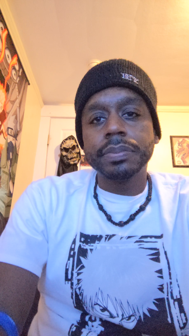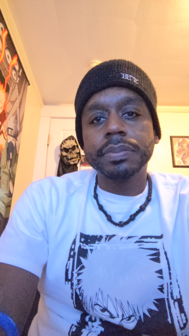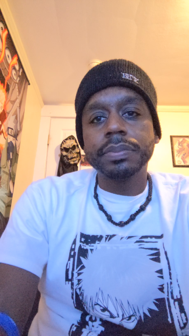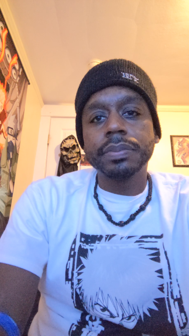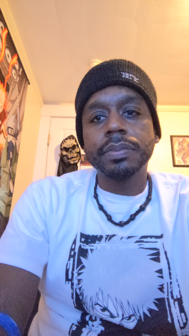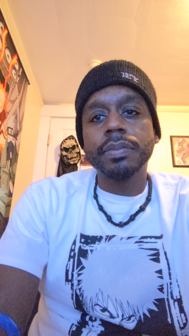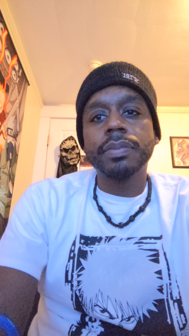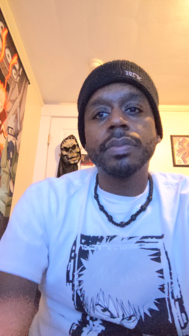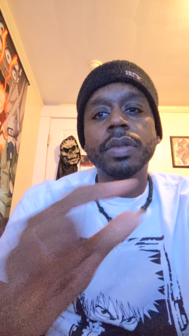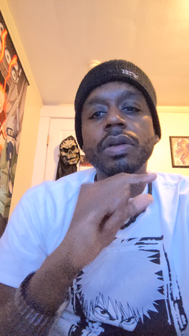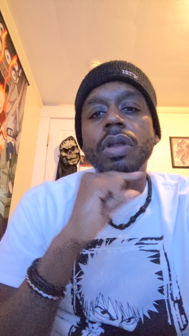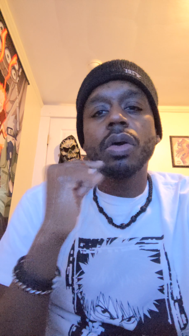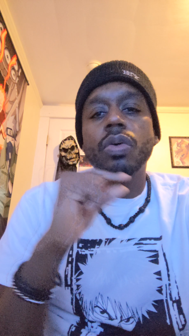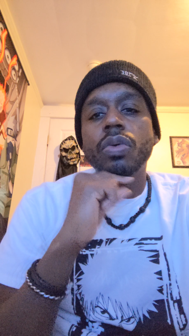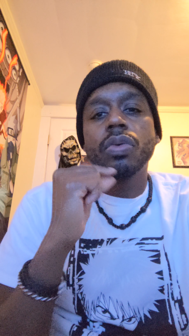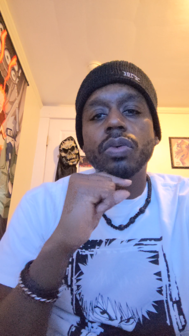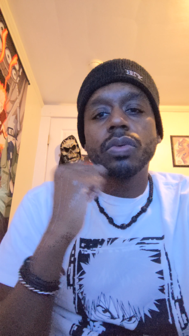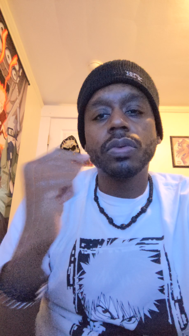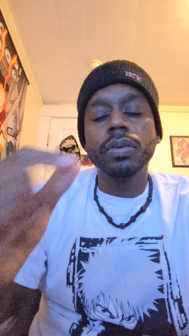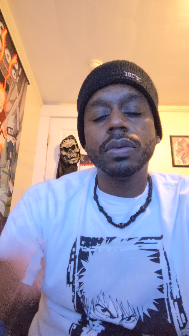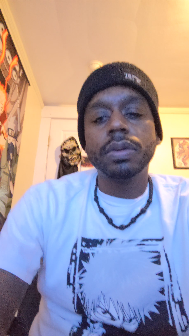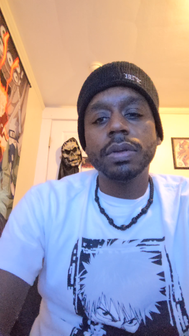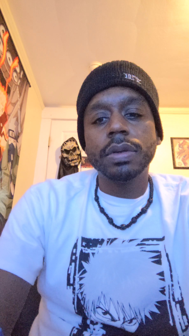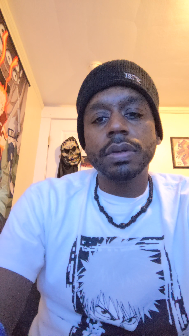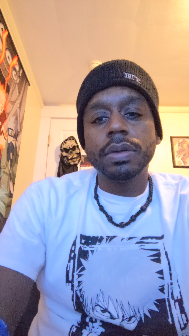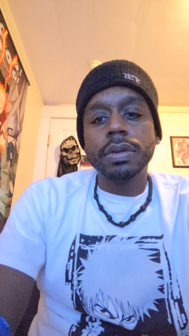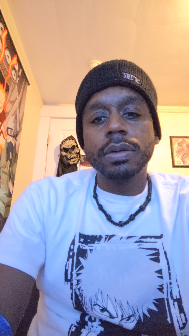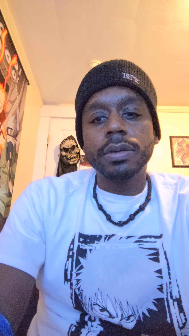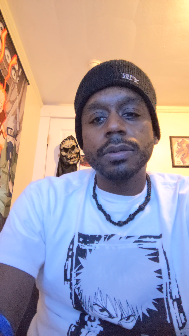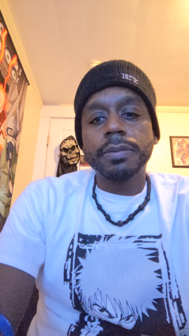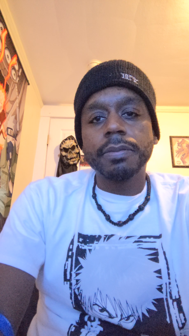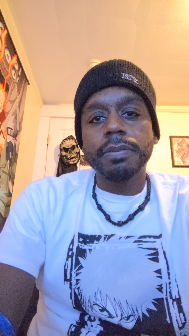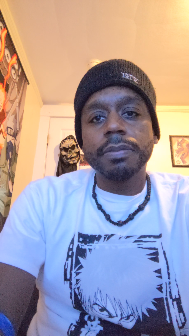glue